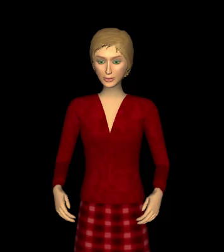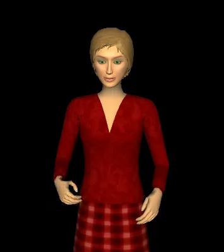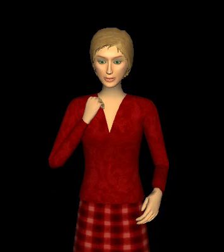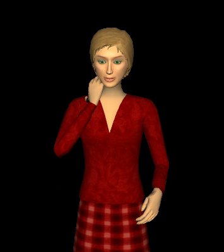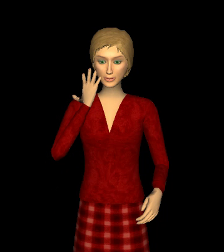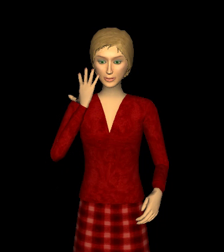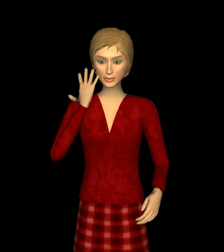أبيض